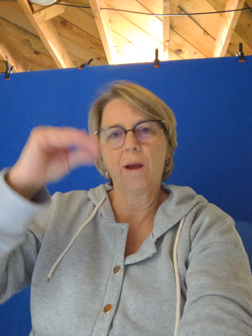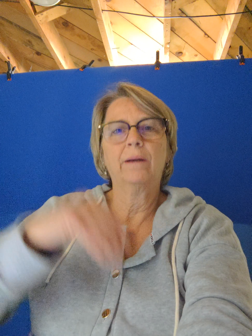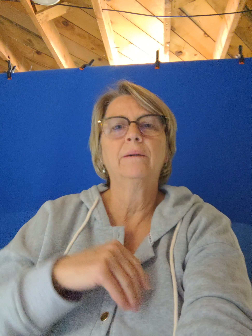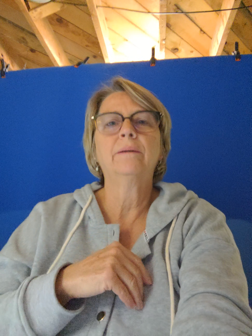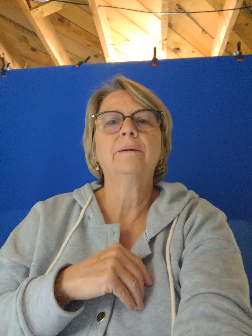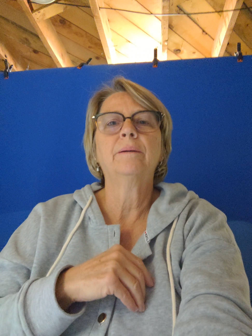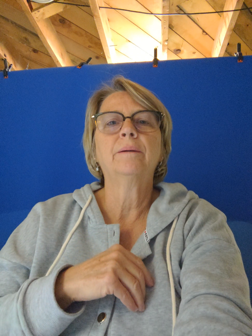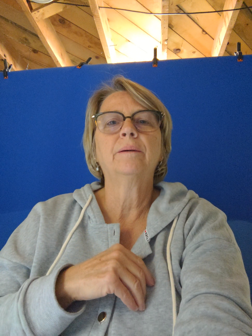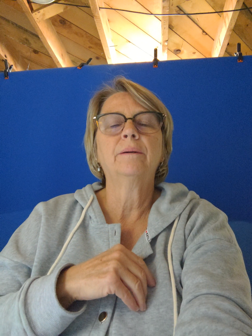boy